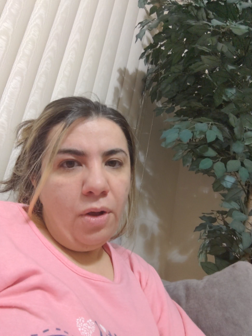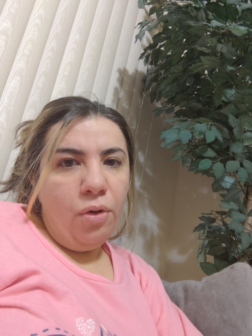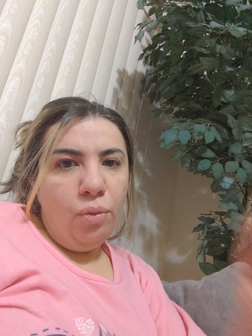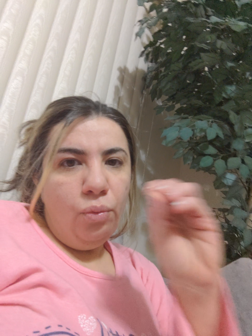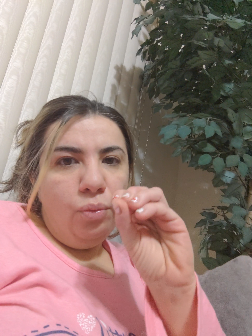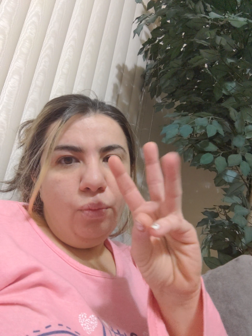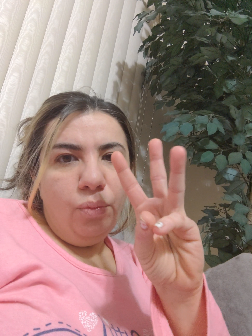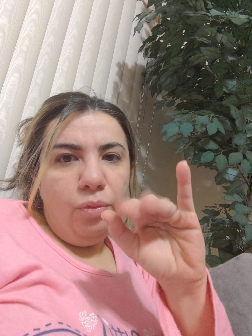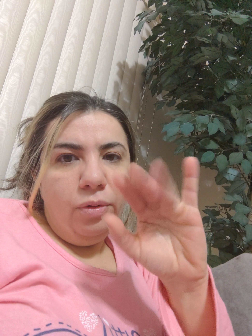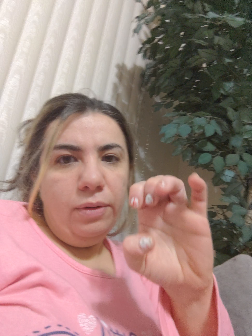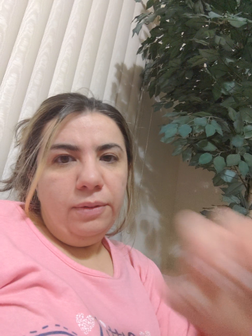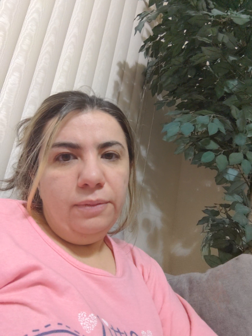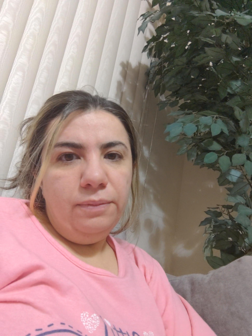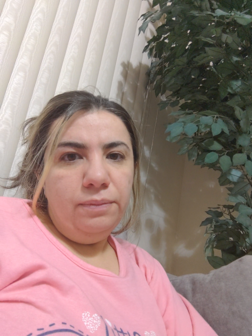owie